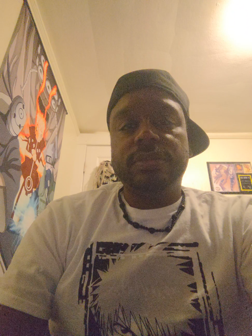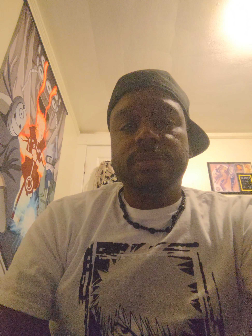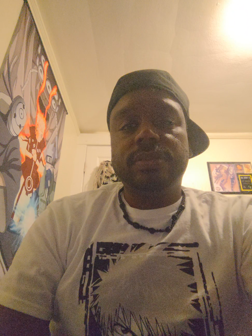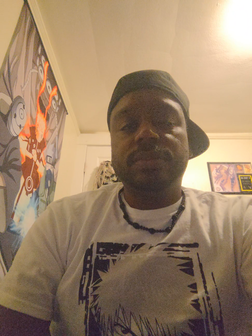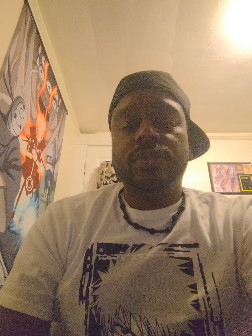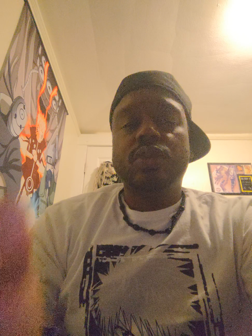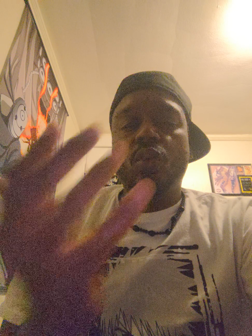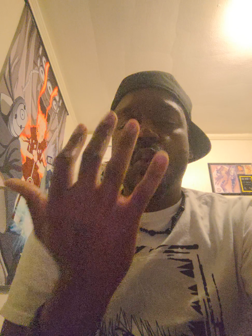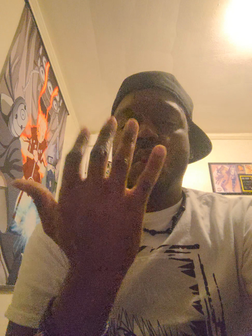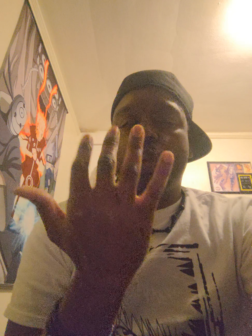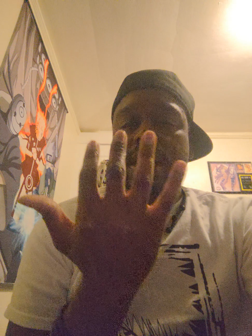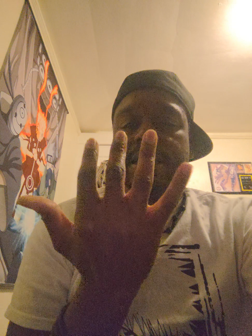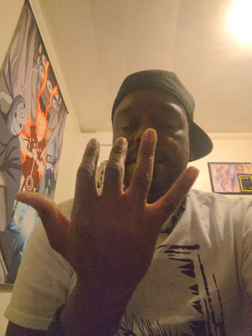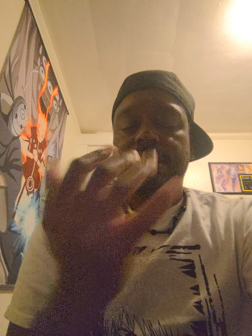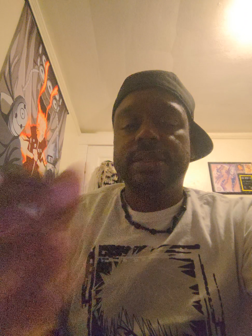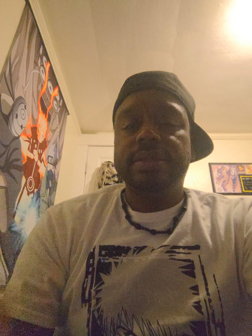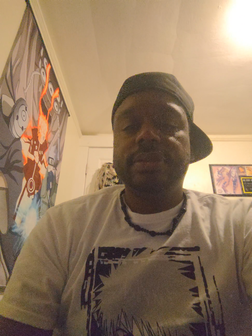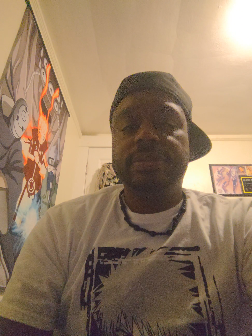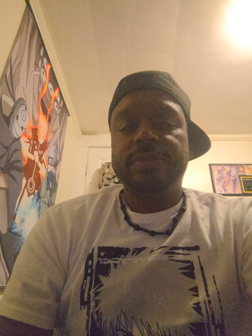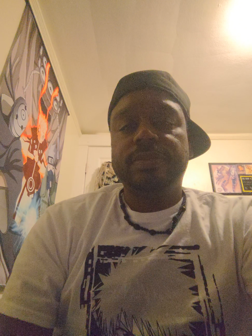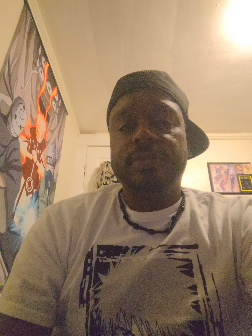wait